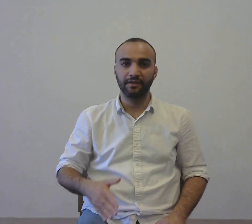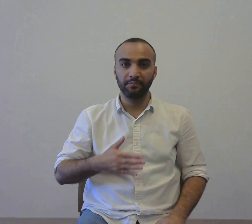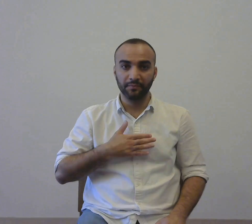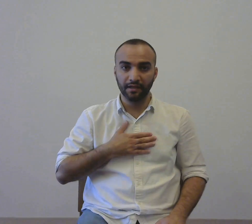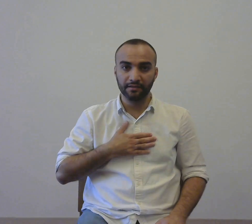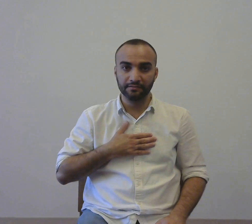mən